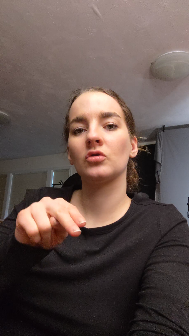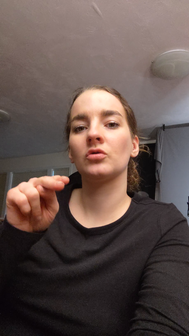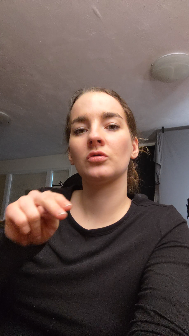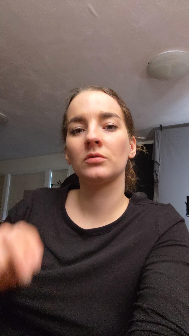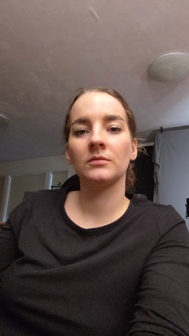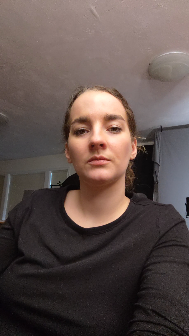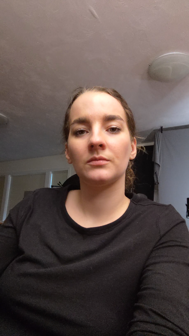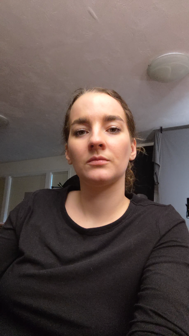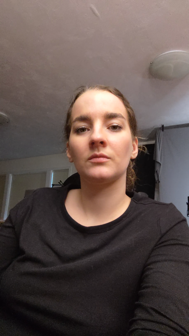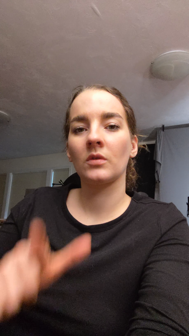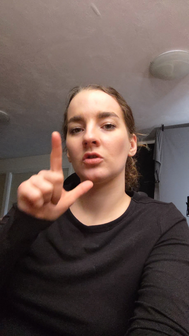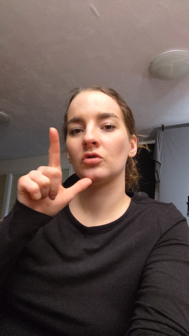lunch